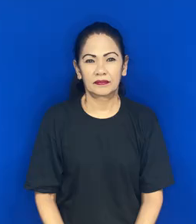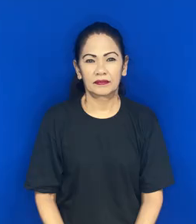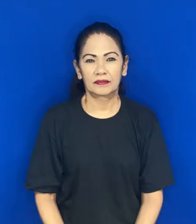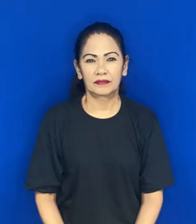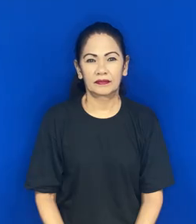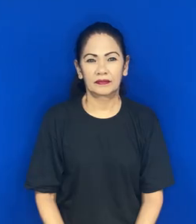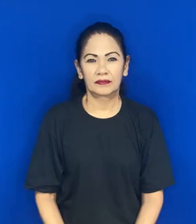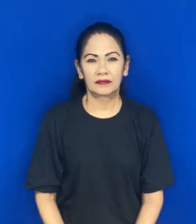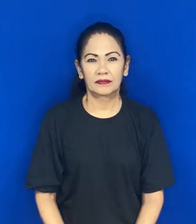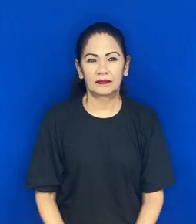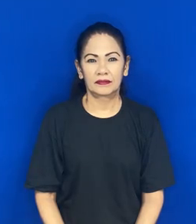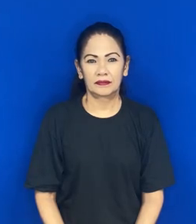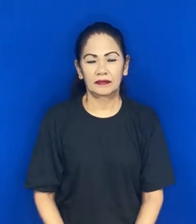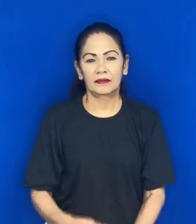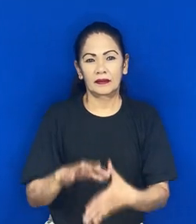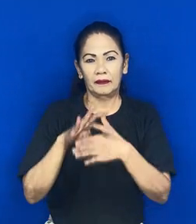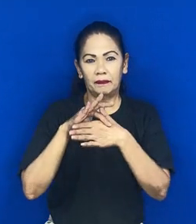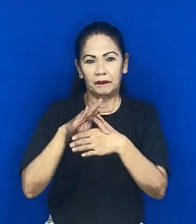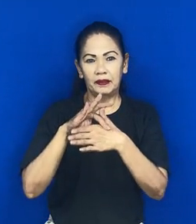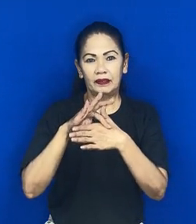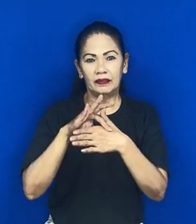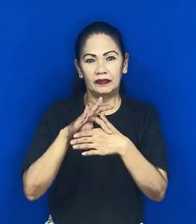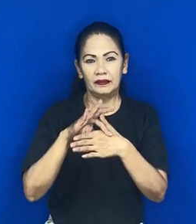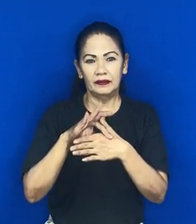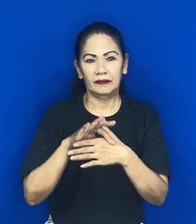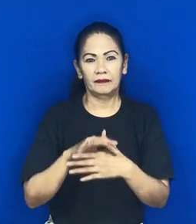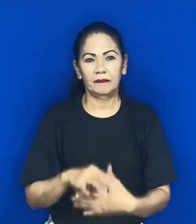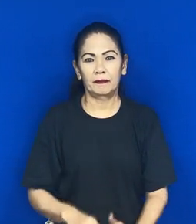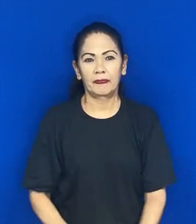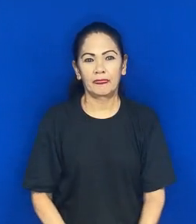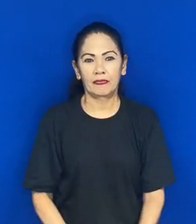meat